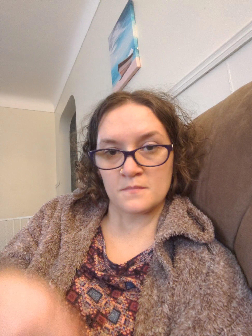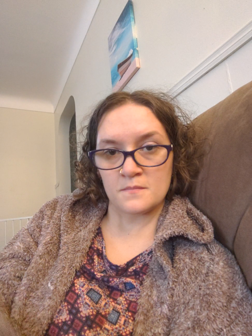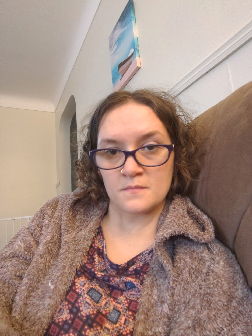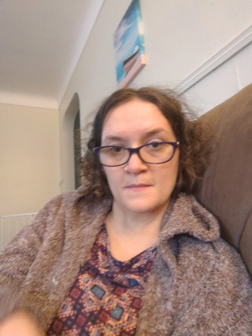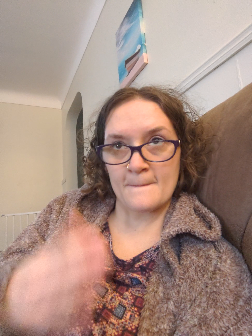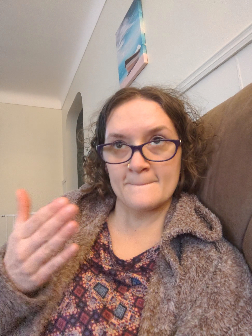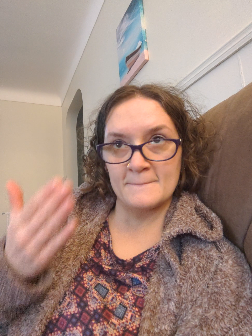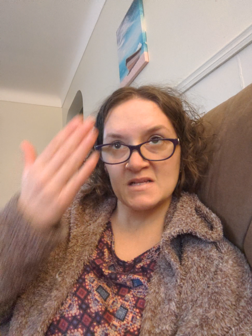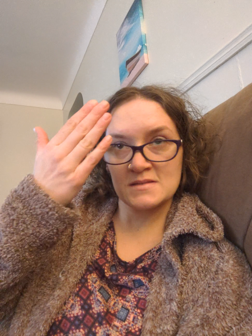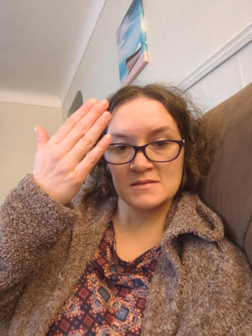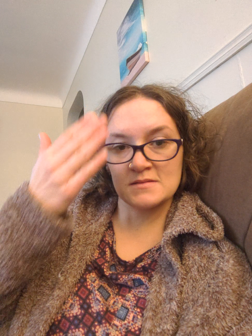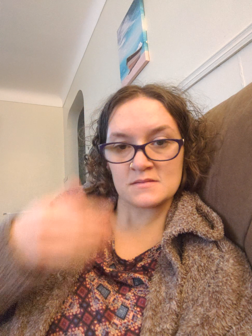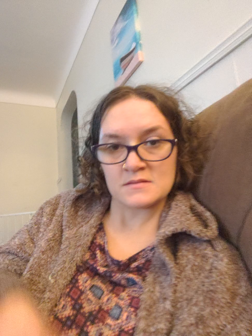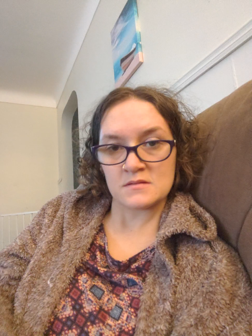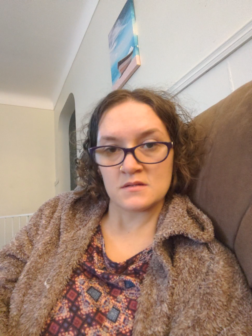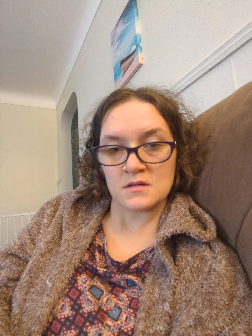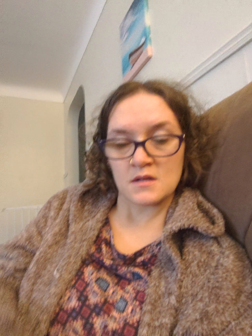mitten